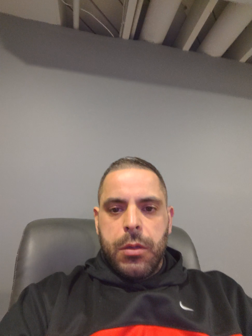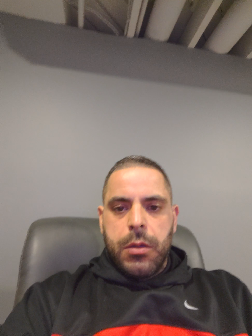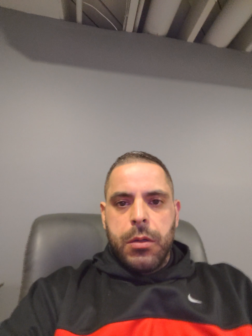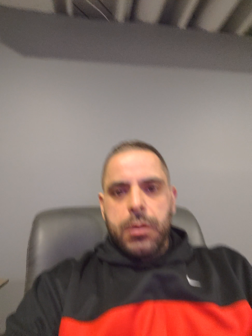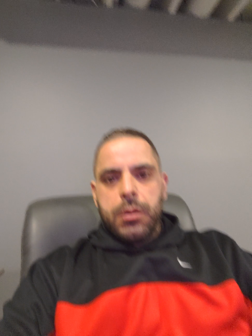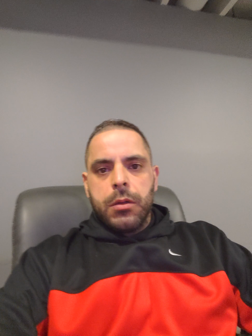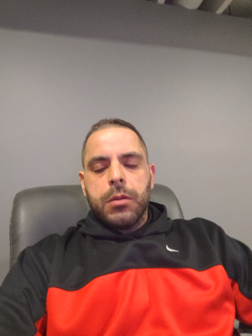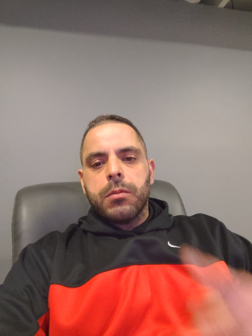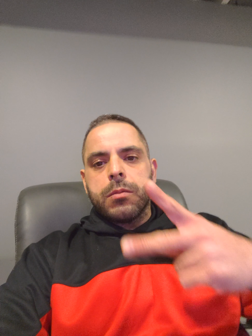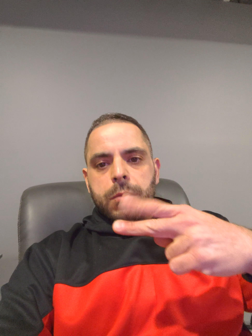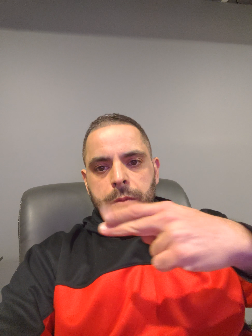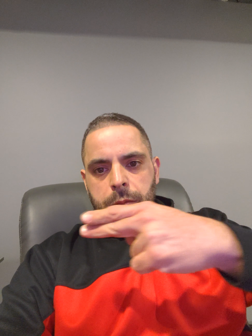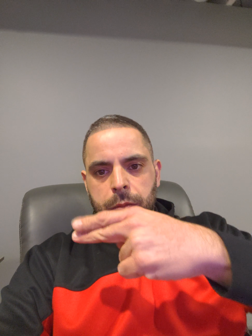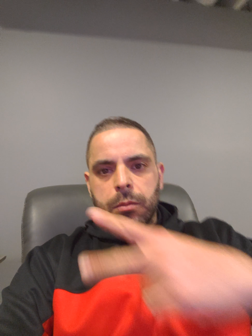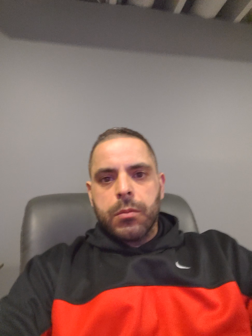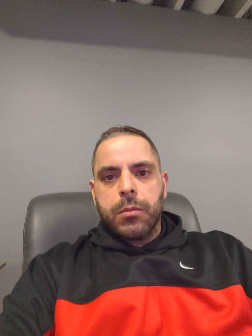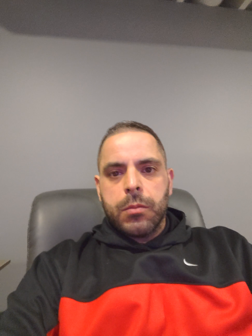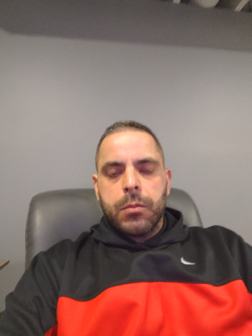scissors